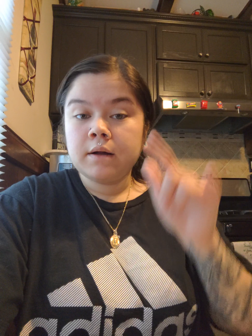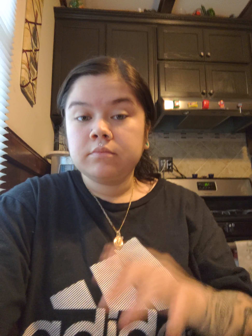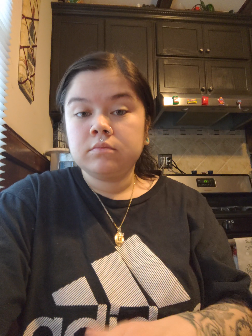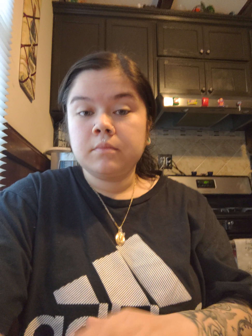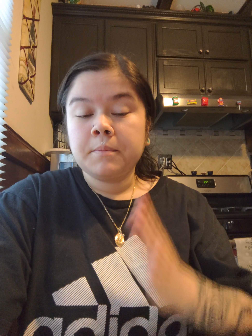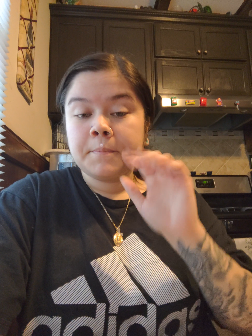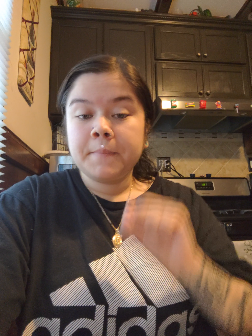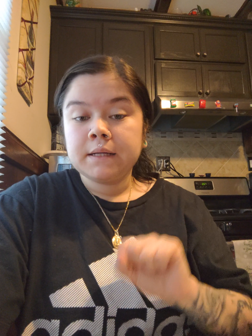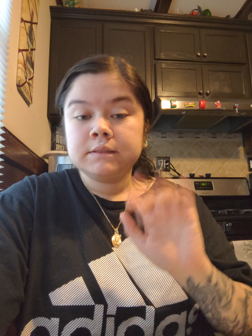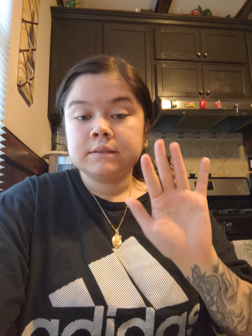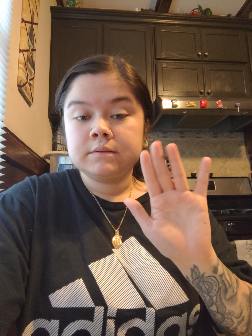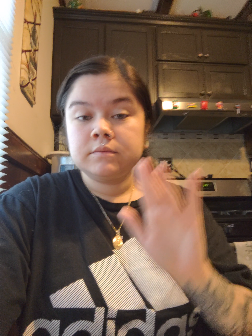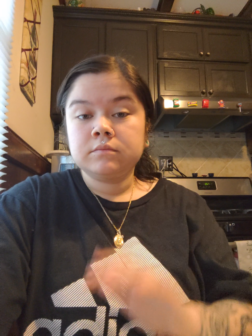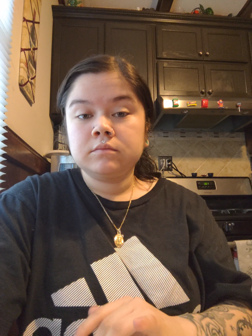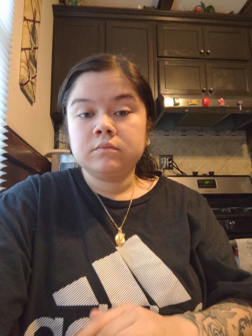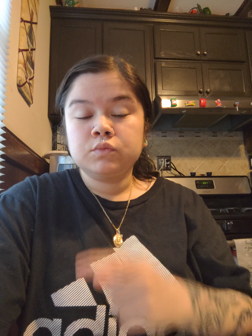mitten